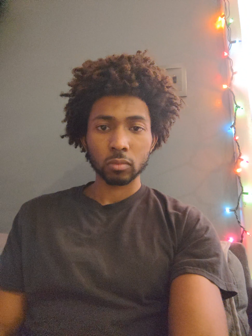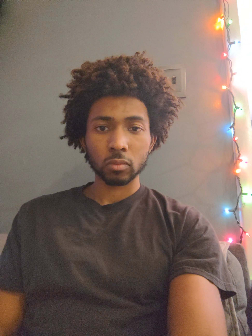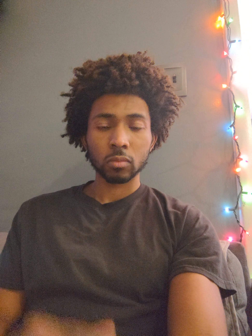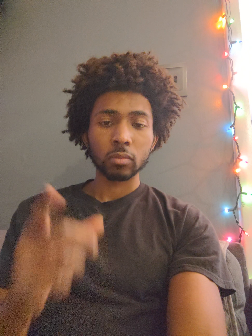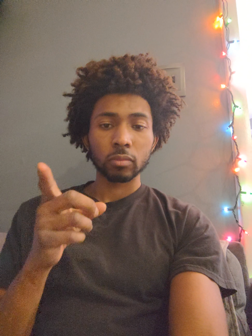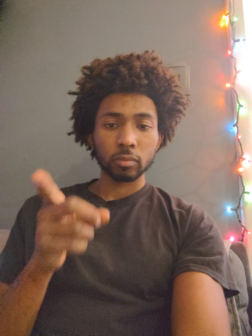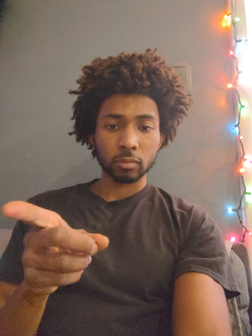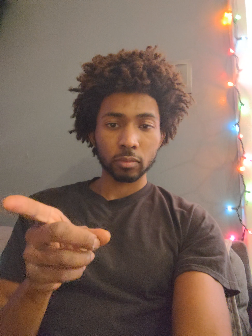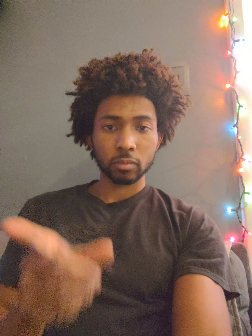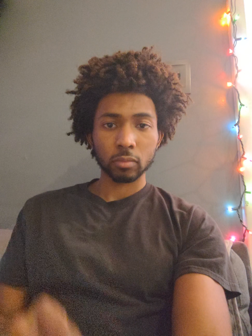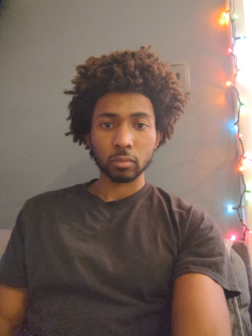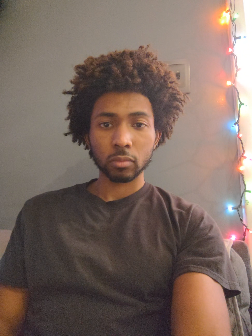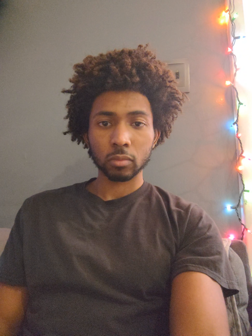he/she/it